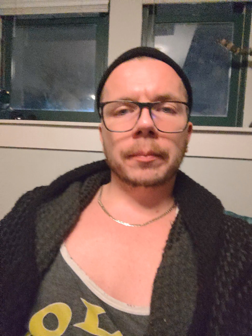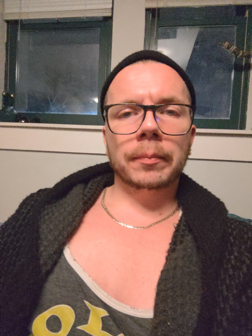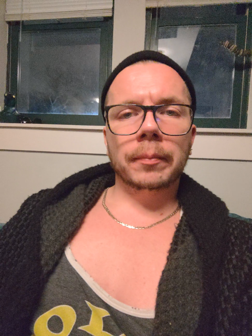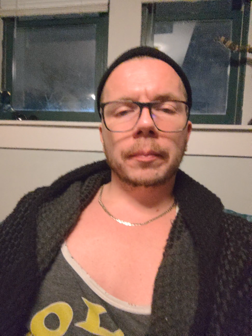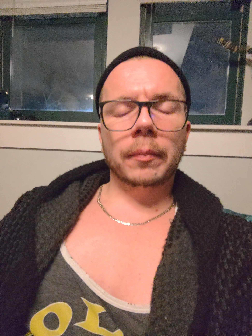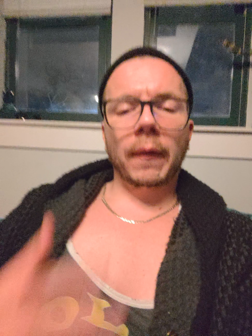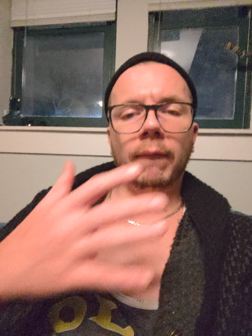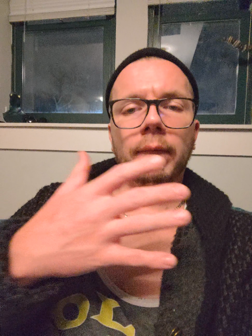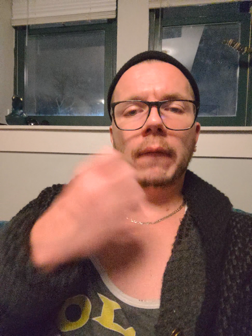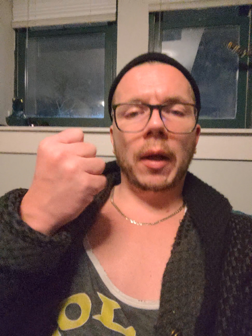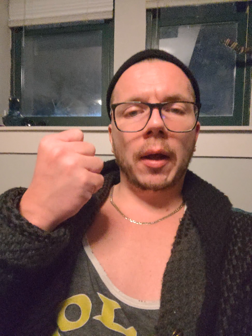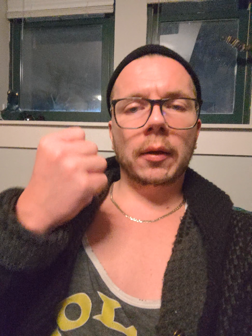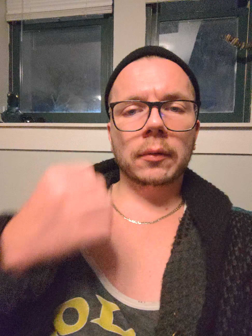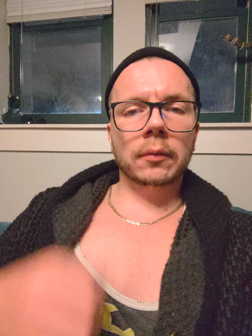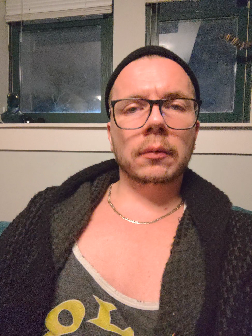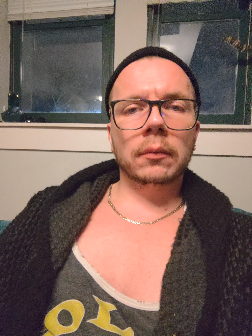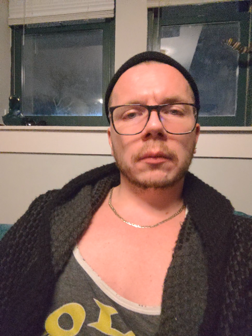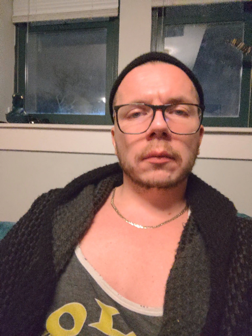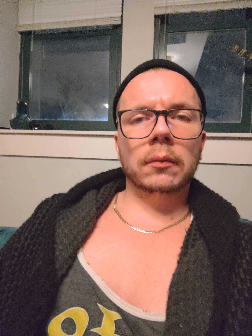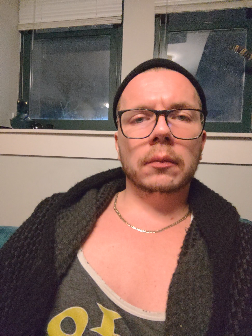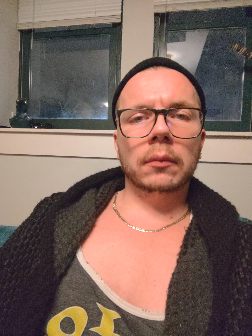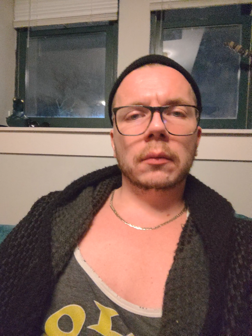fast